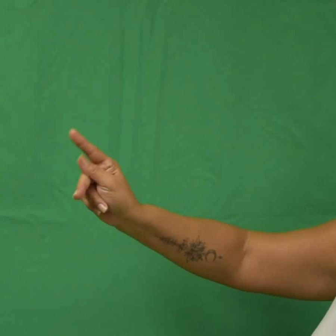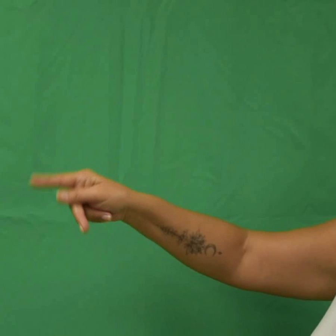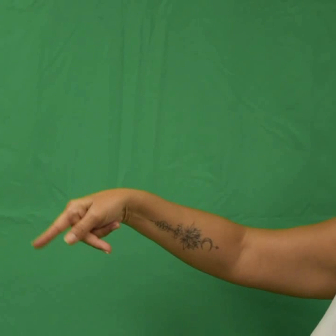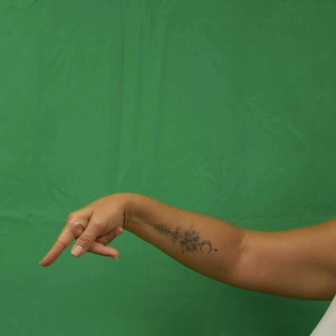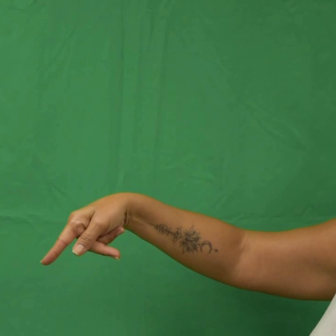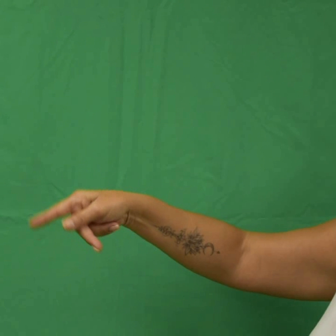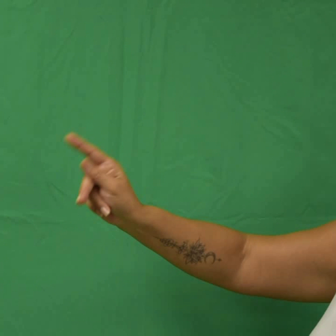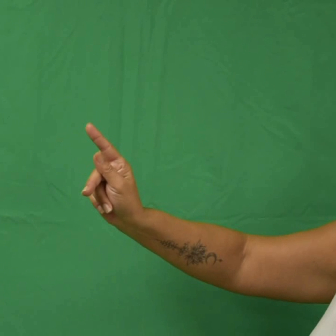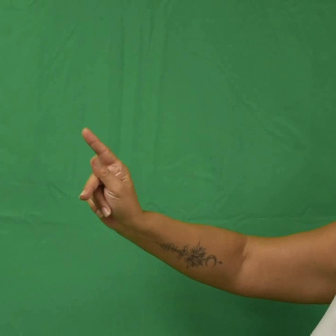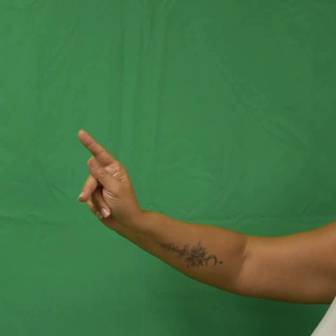K